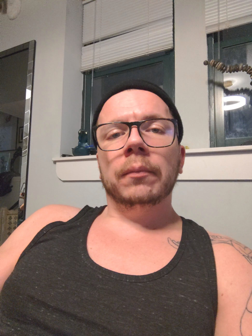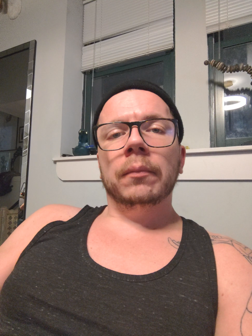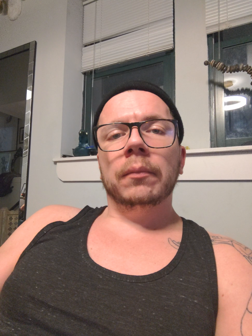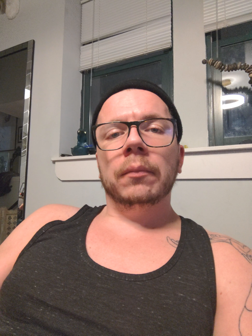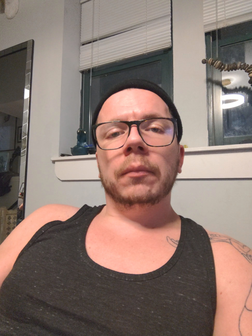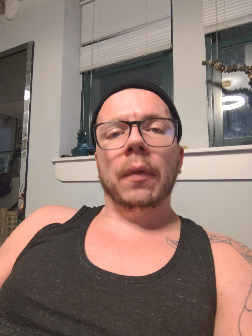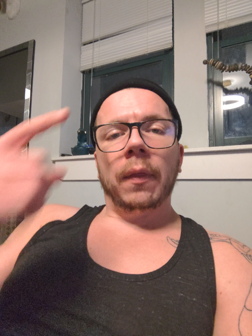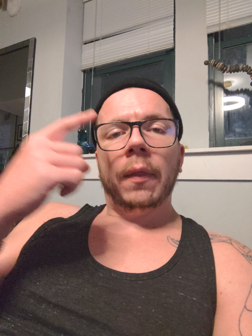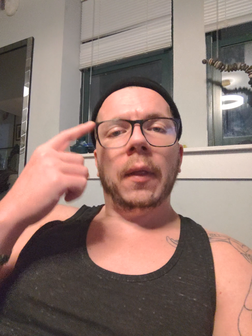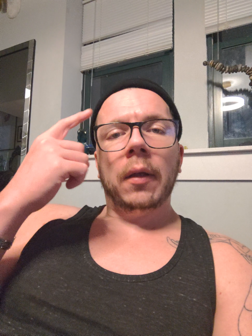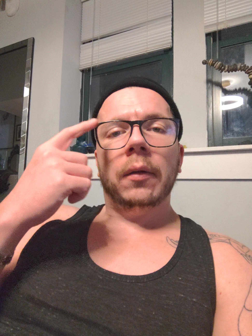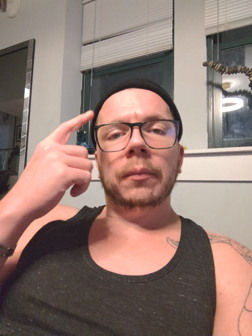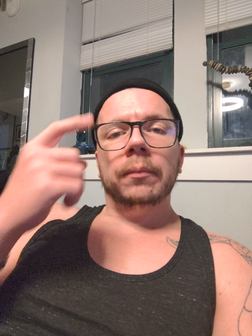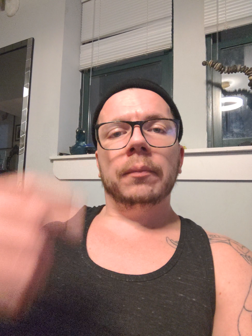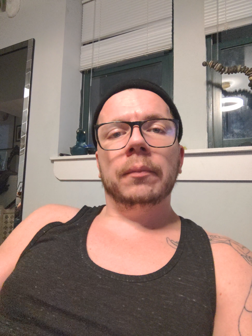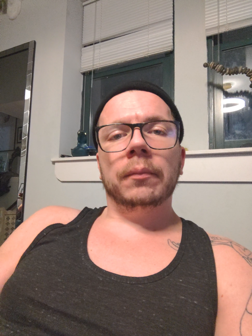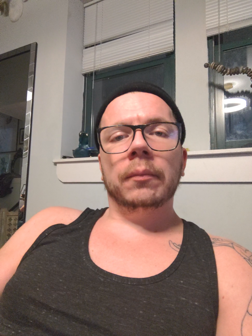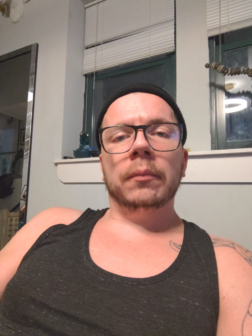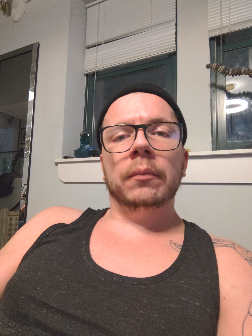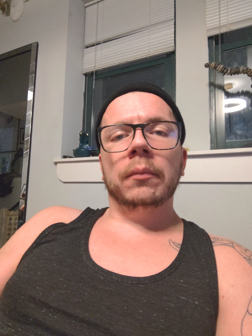think